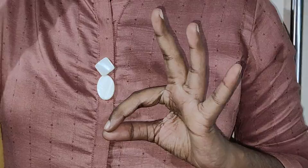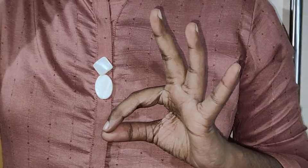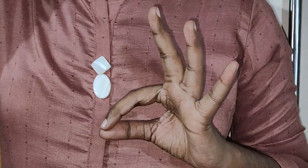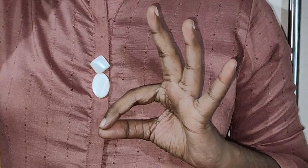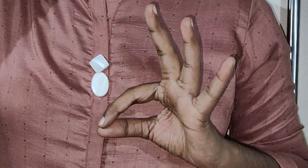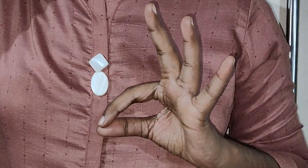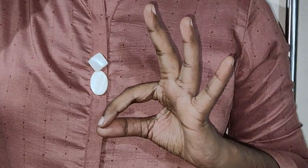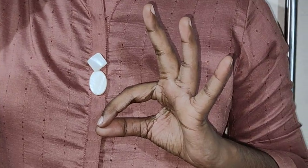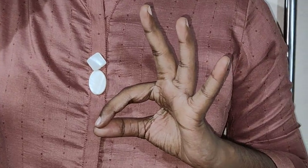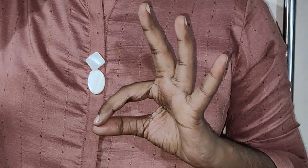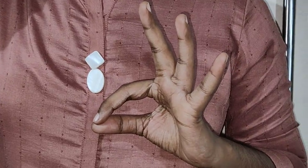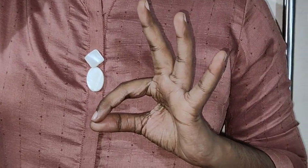ഒ